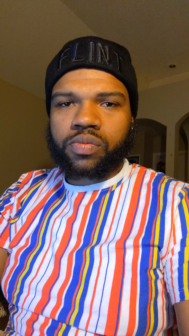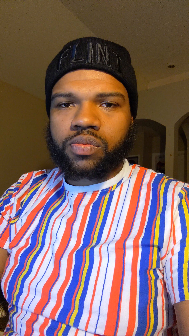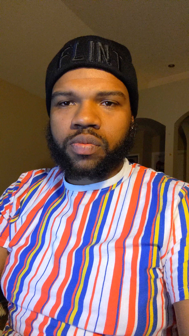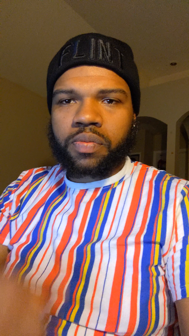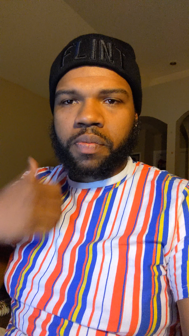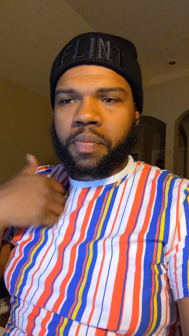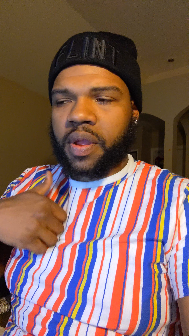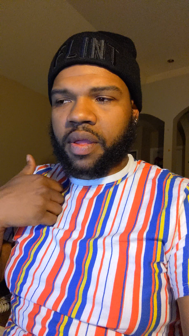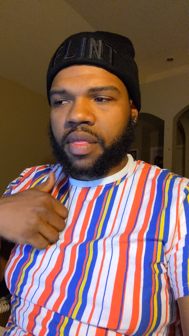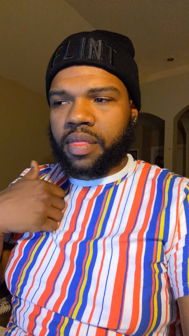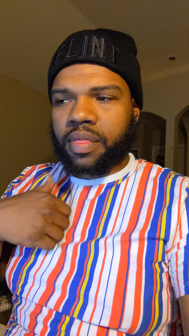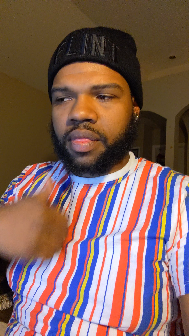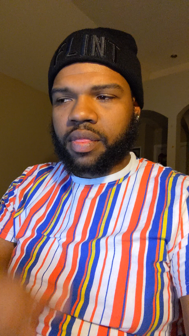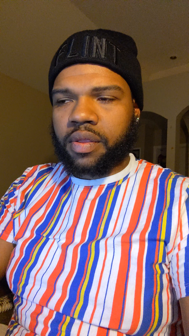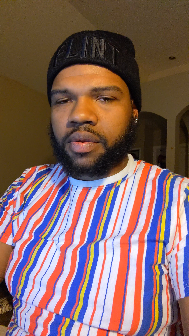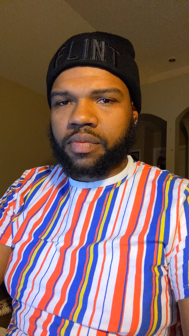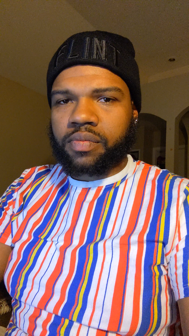bathtub